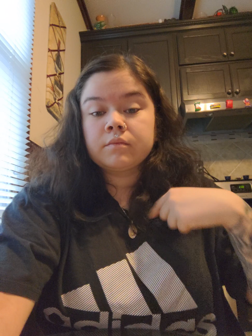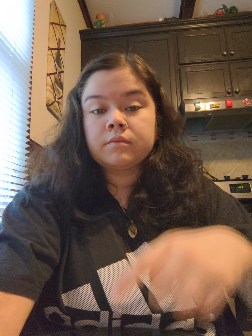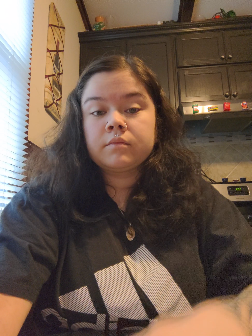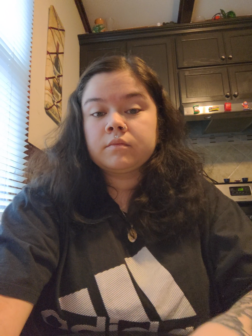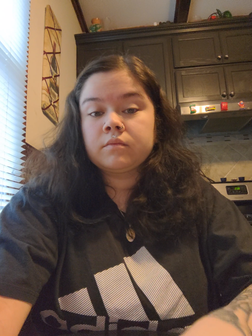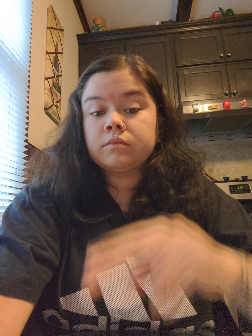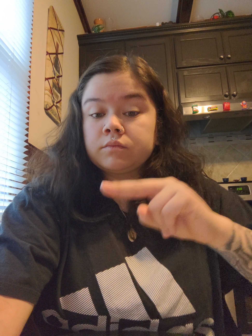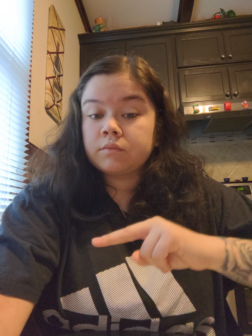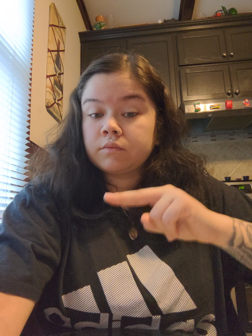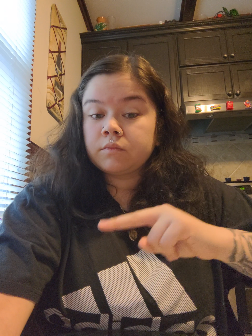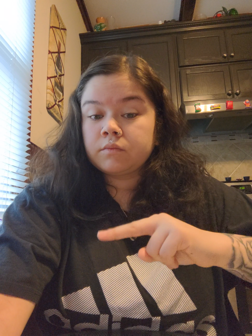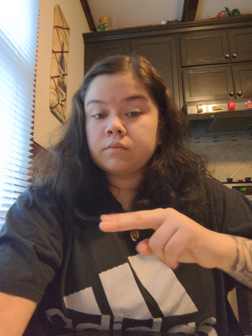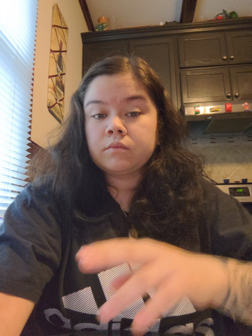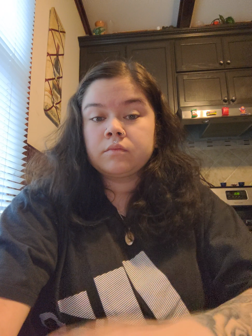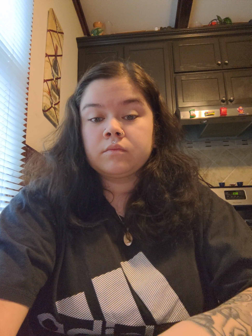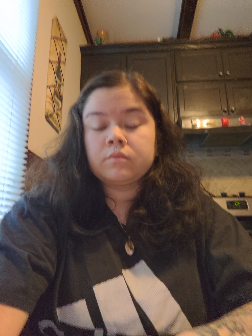chair